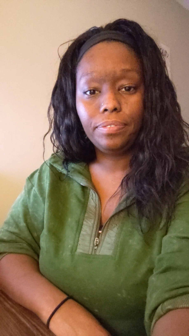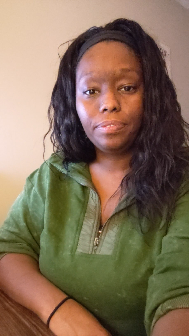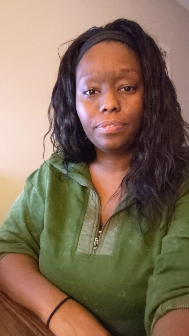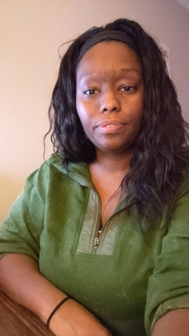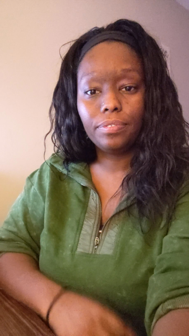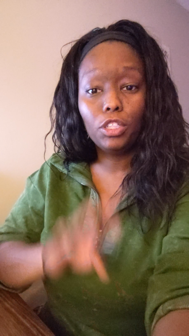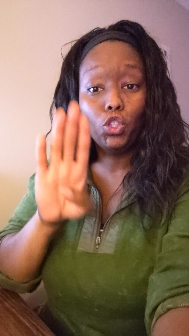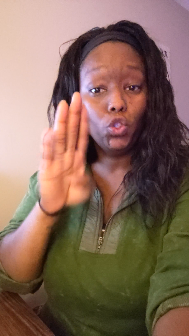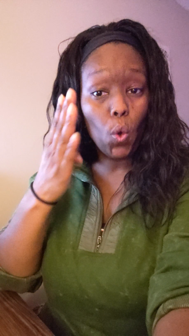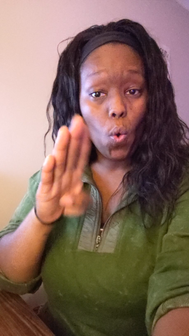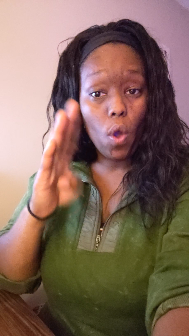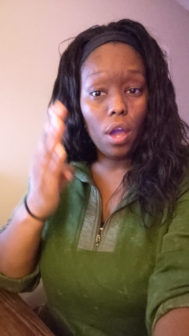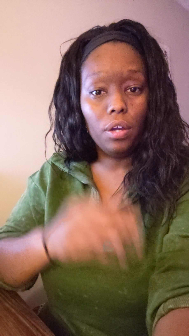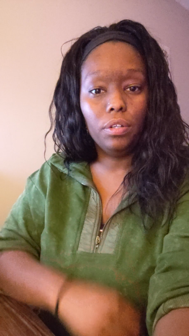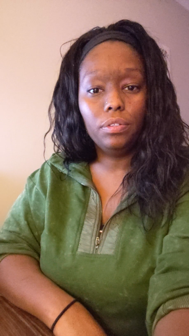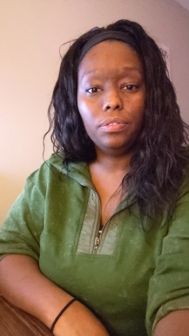door